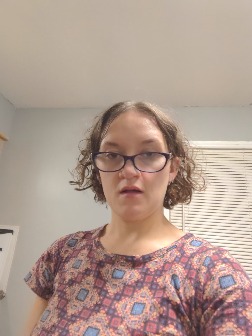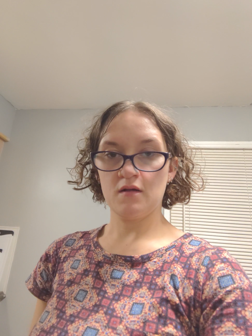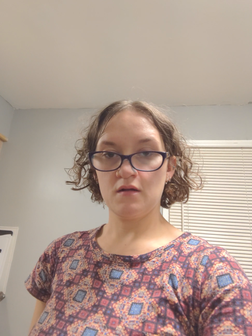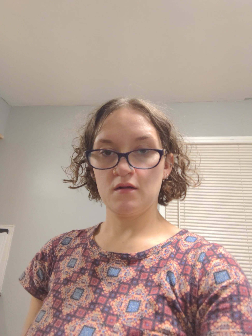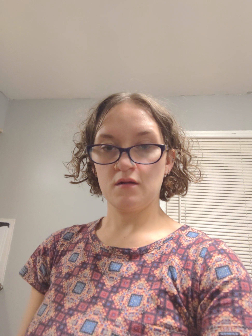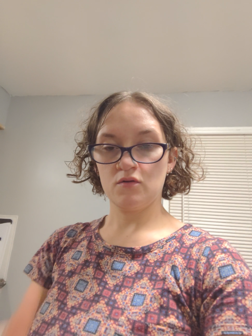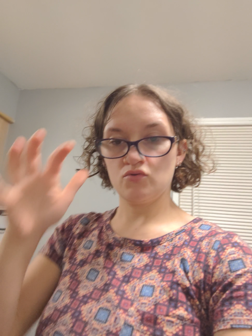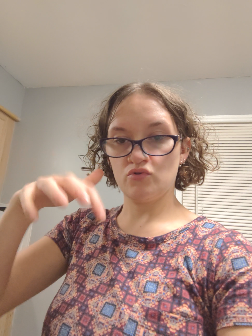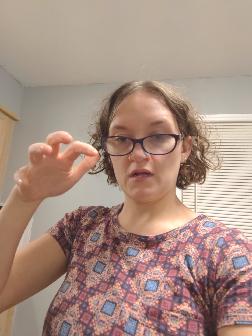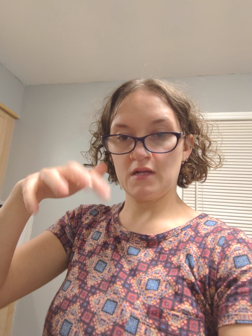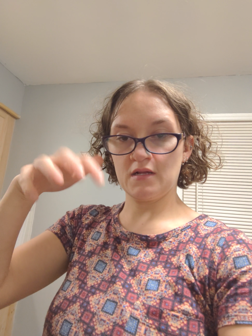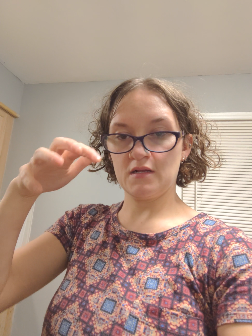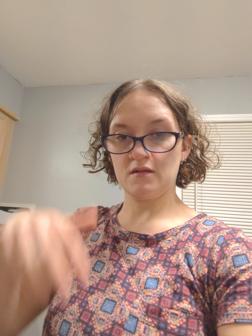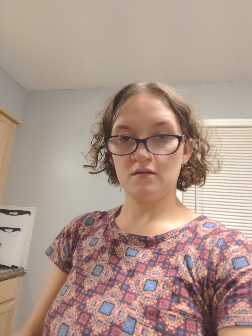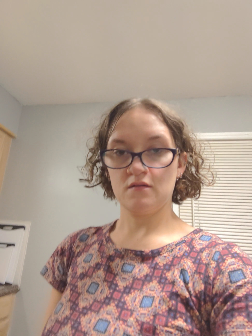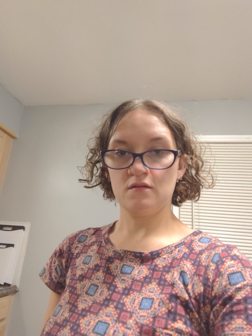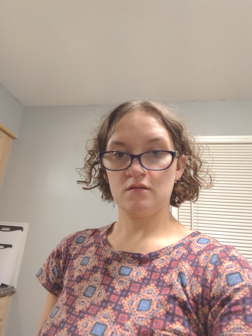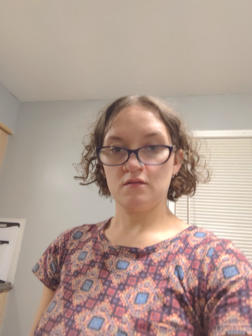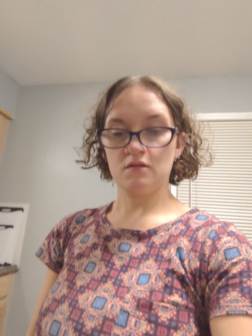rain